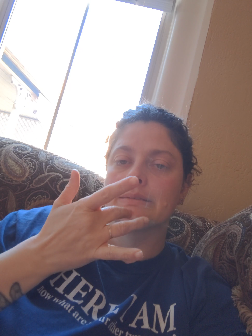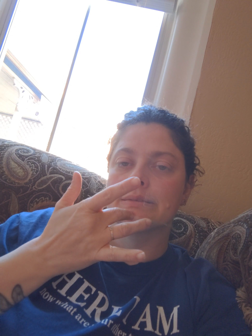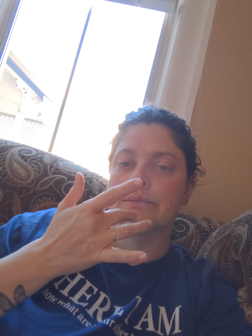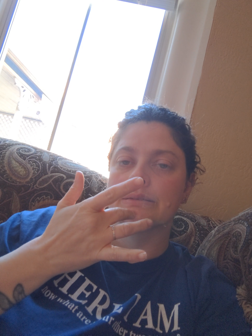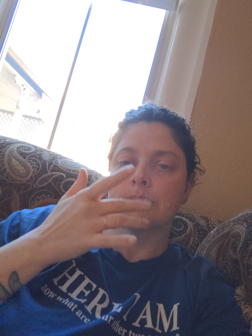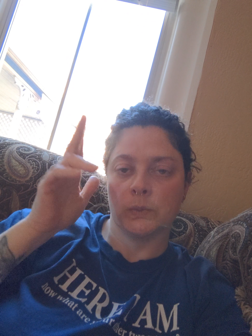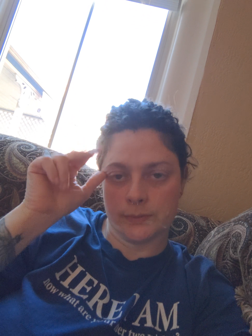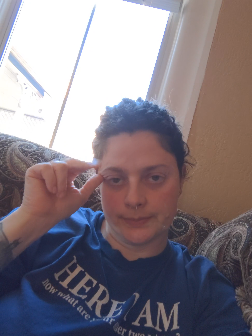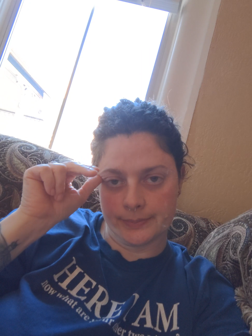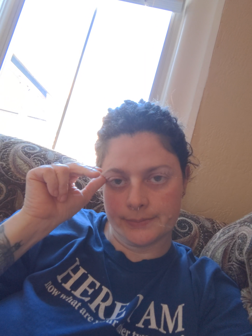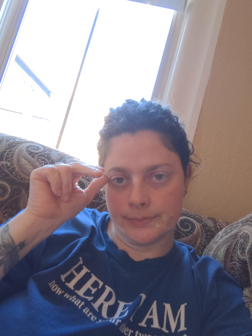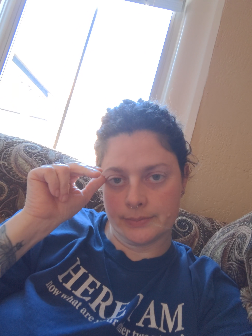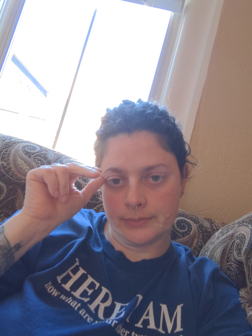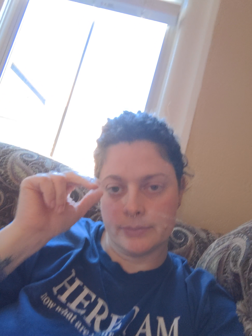horse